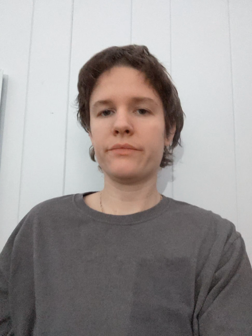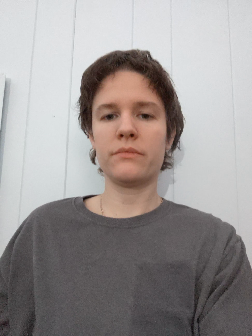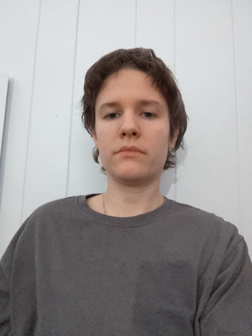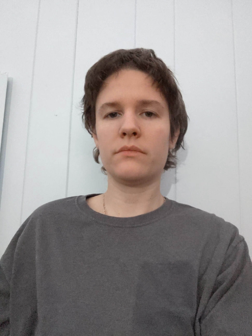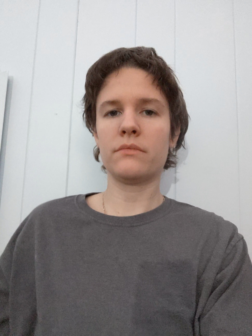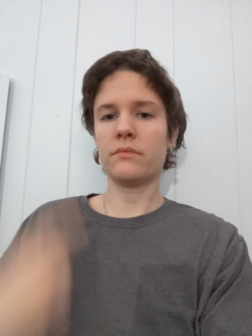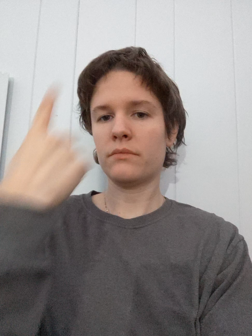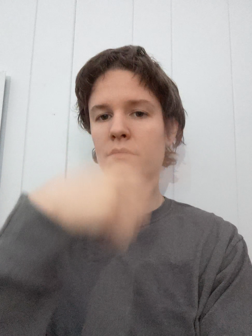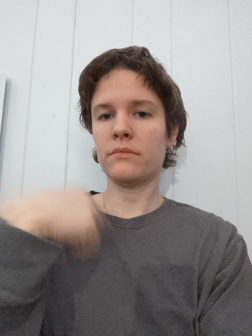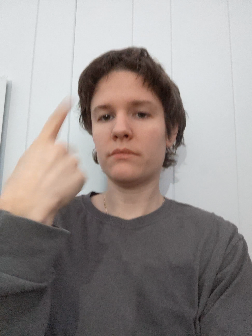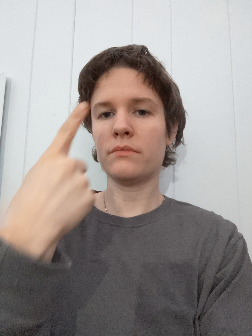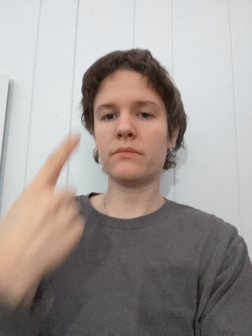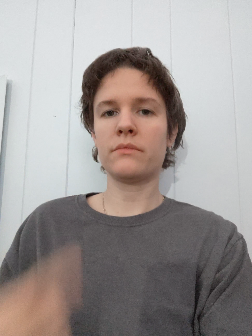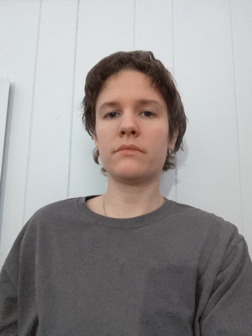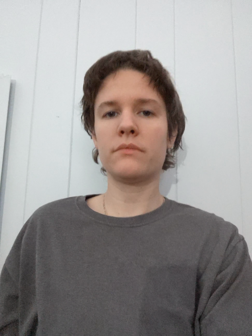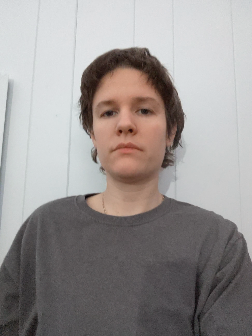look